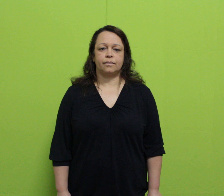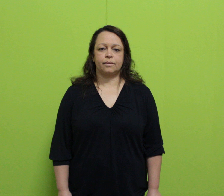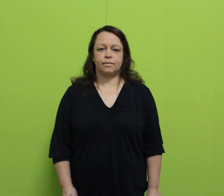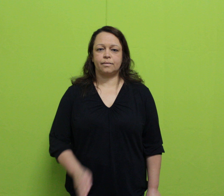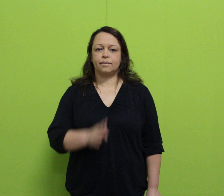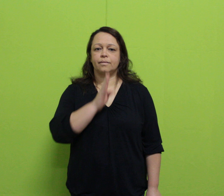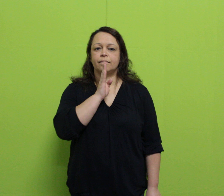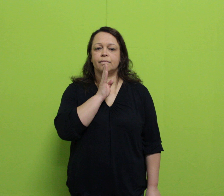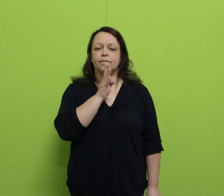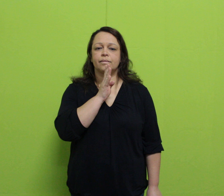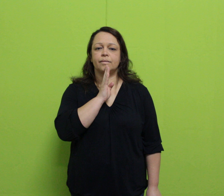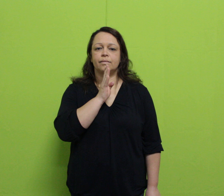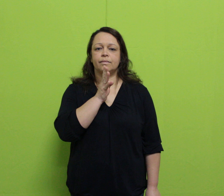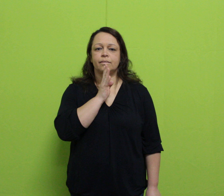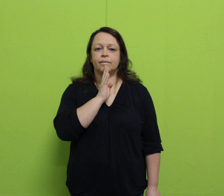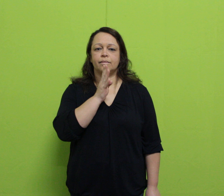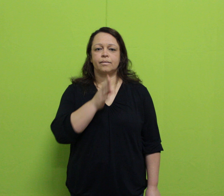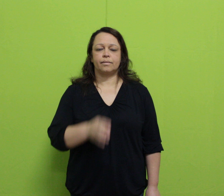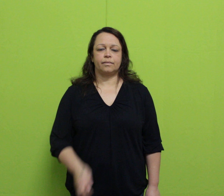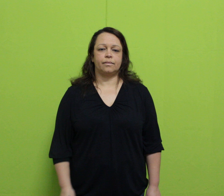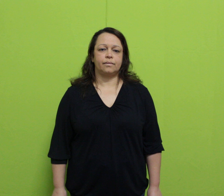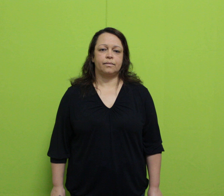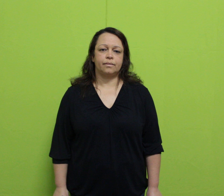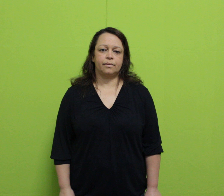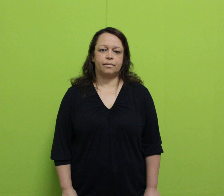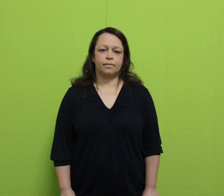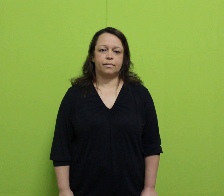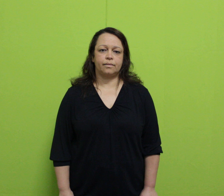conhecer